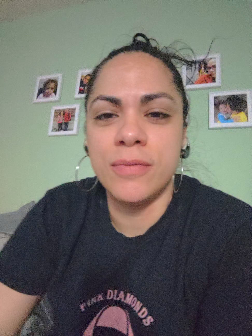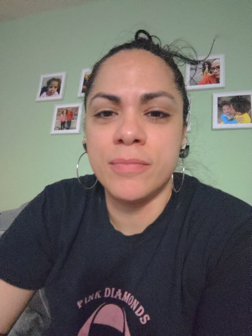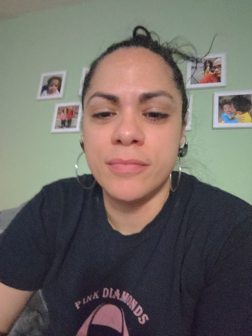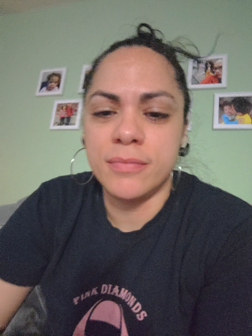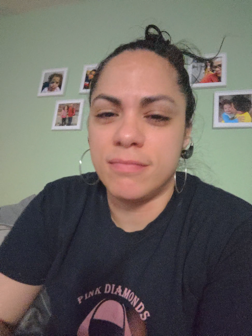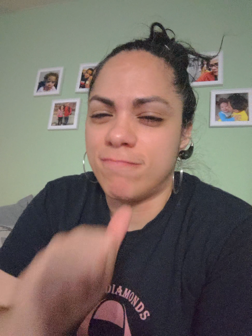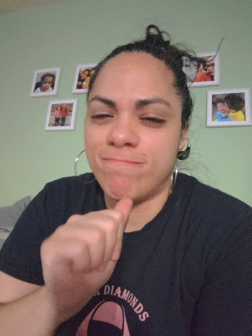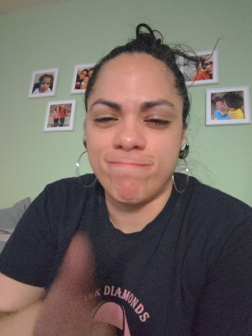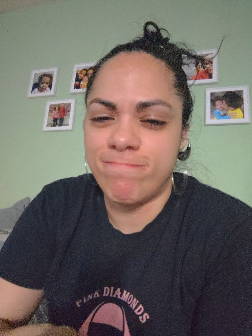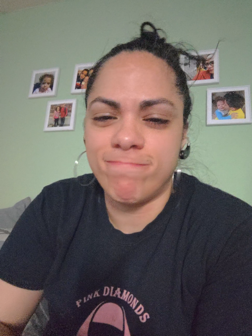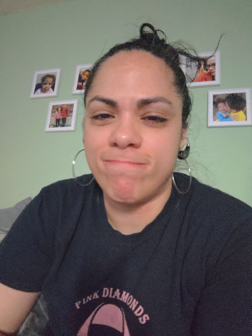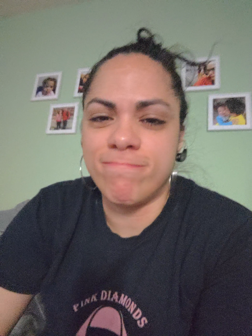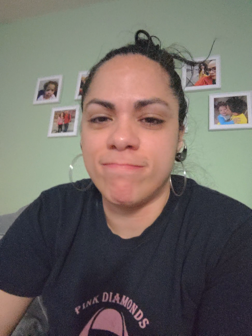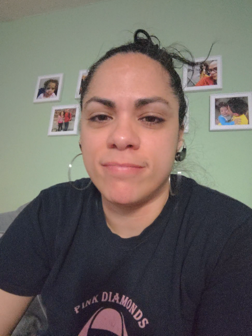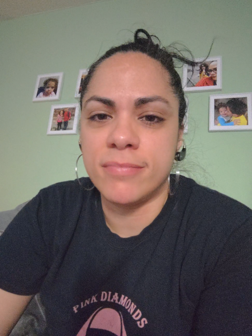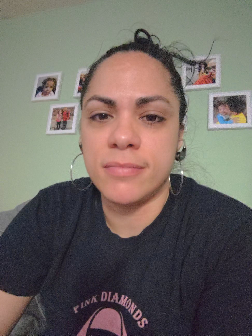not